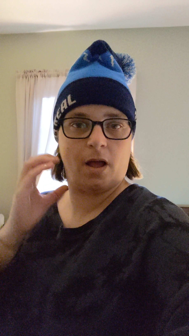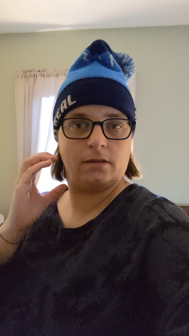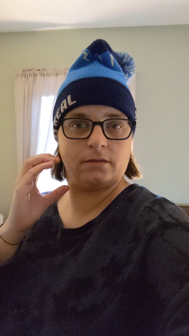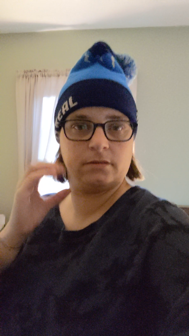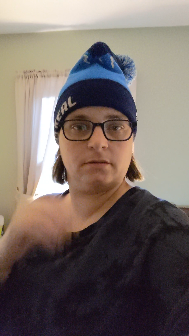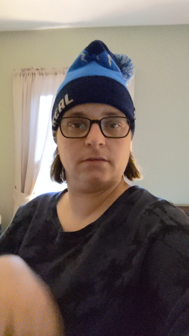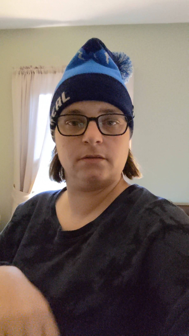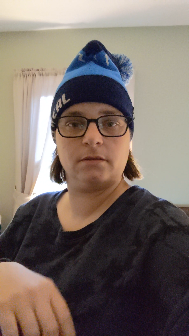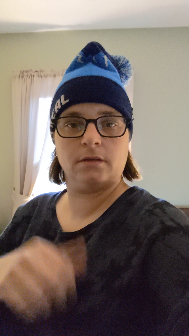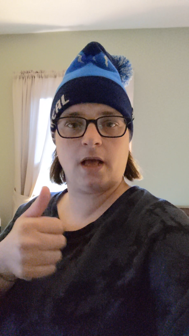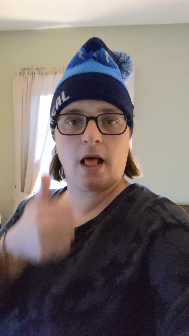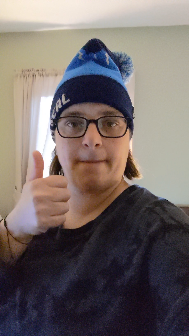help